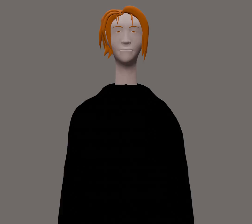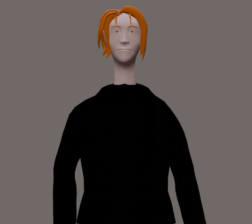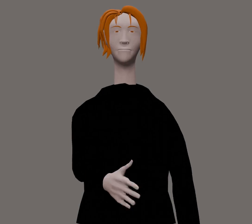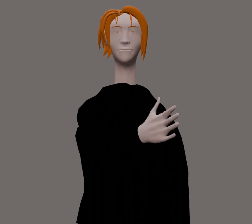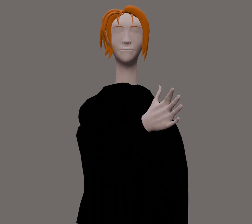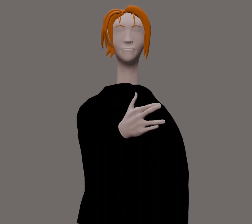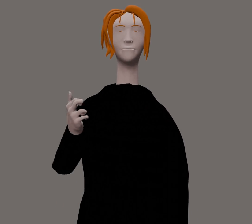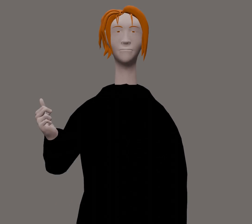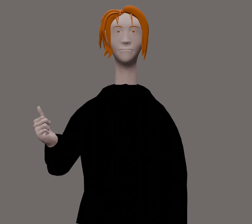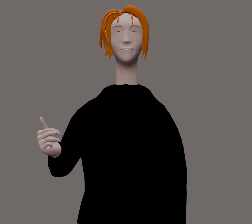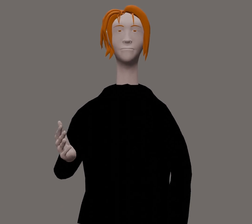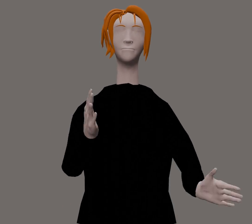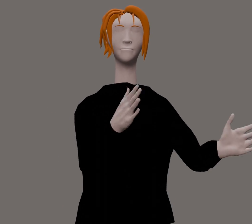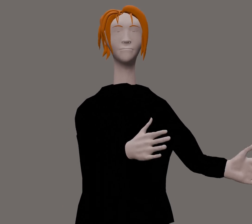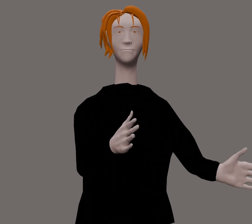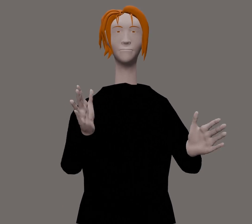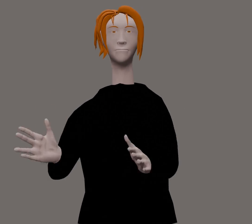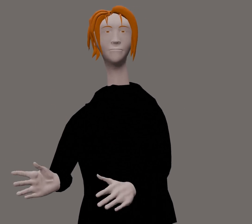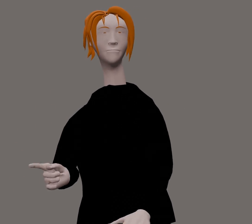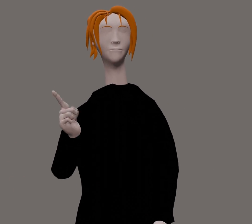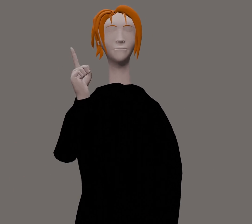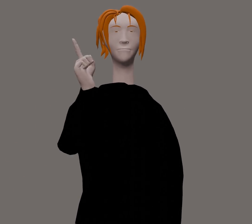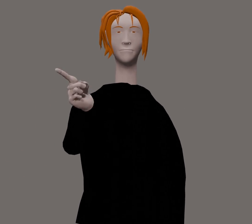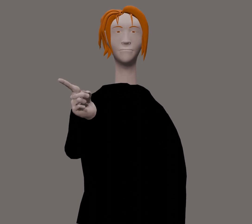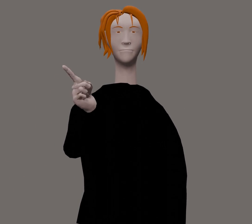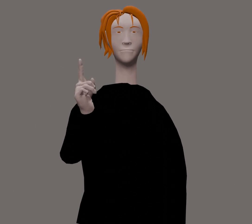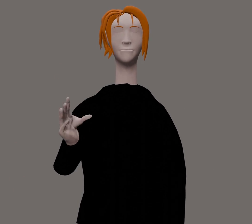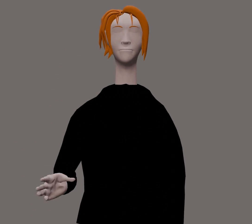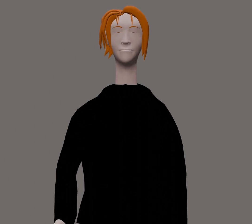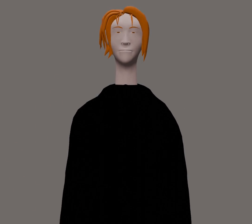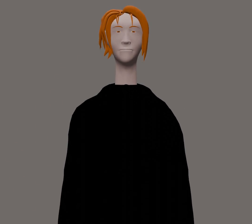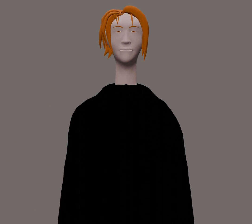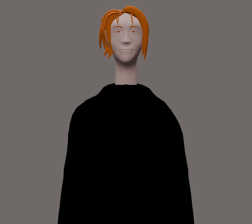Brace Yourself